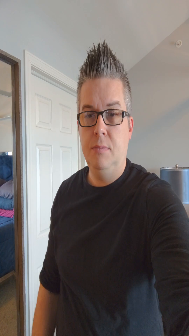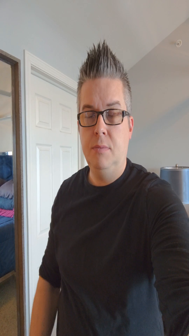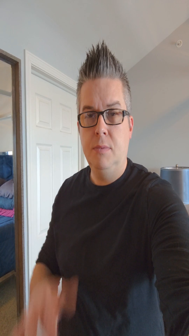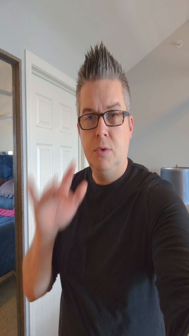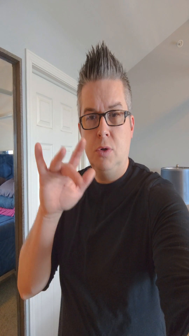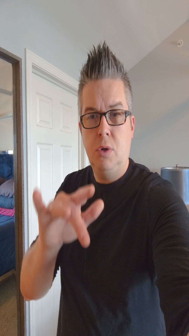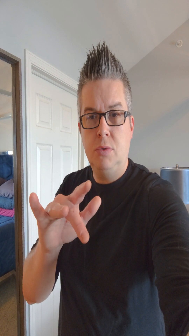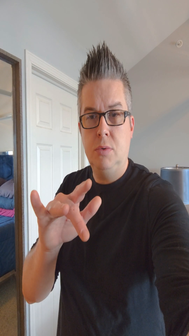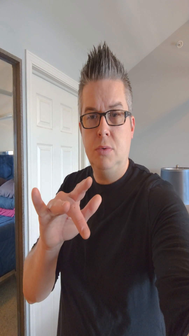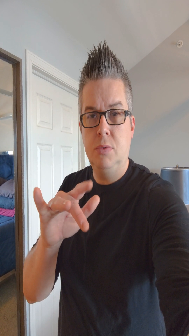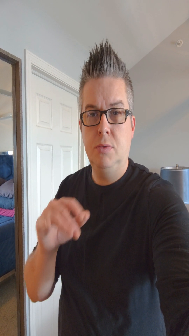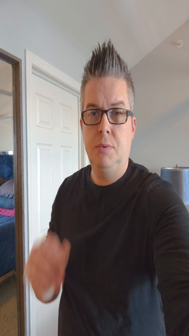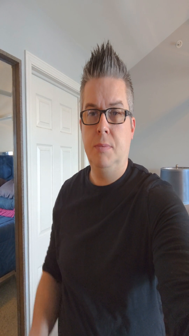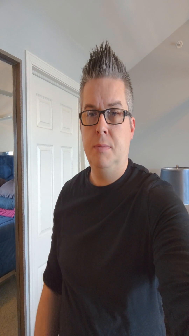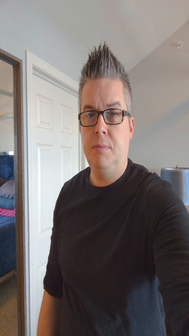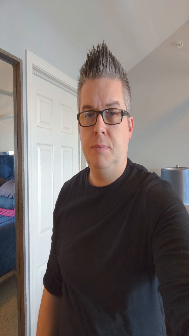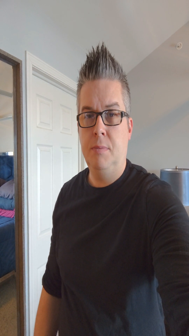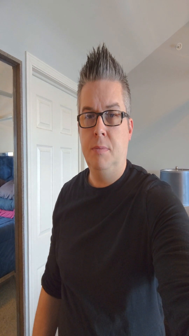touch